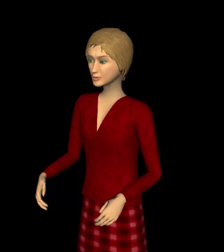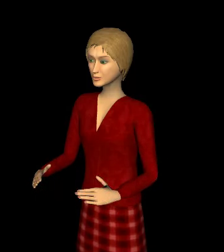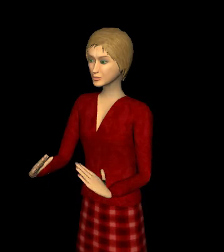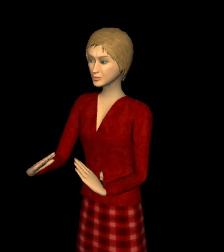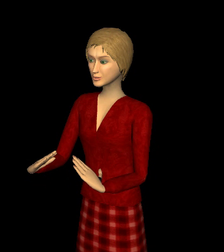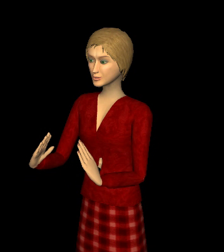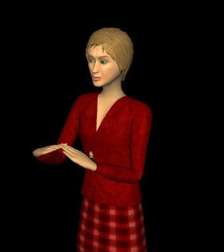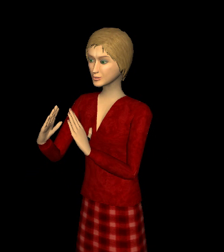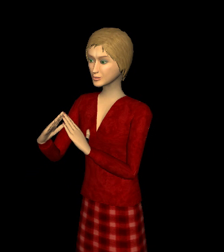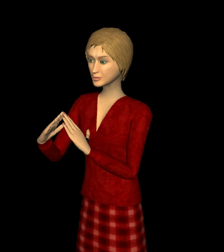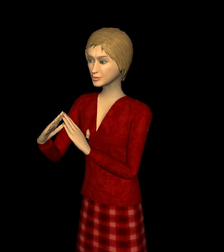جبل